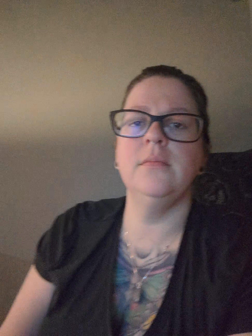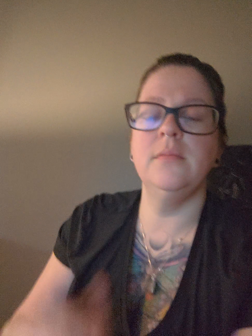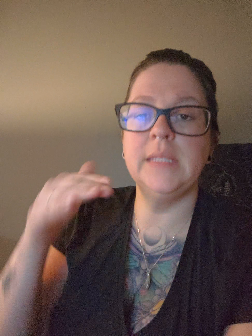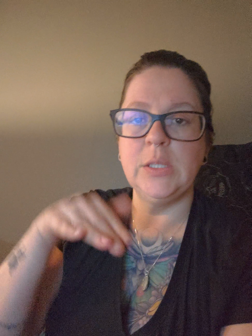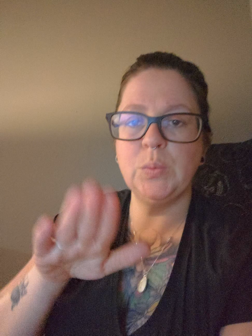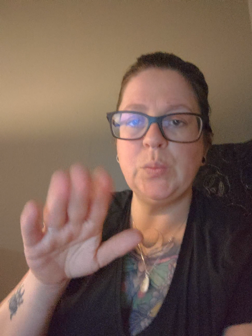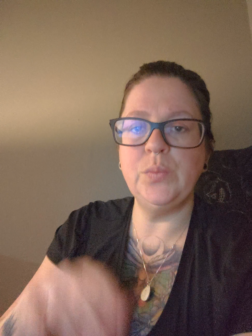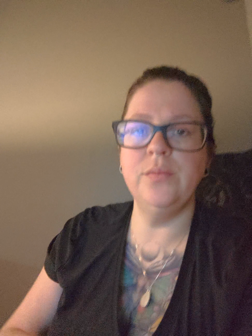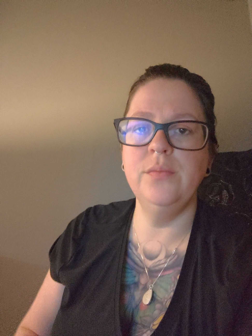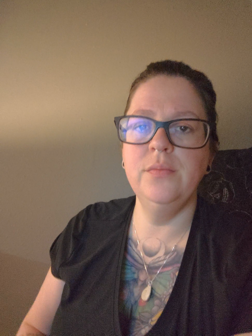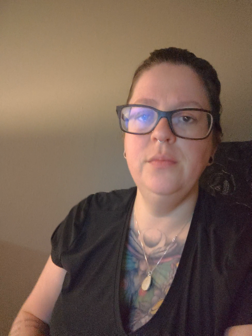into